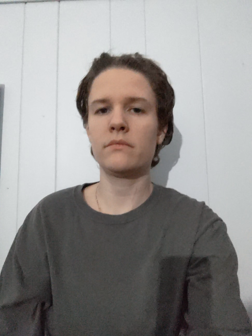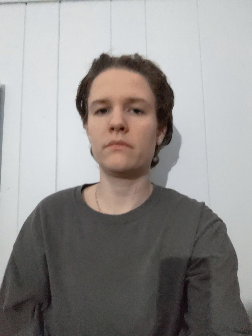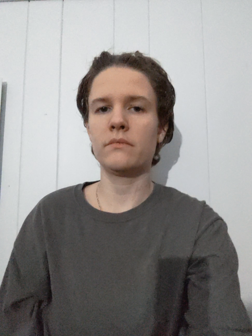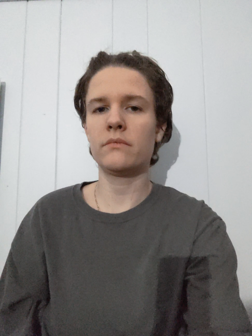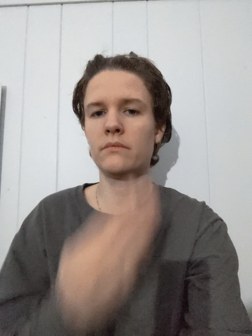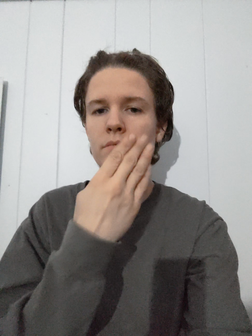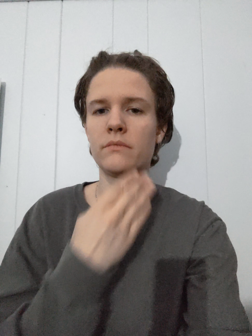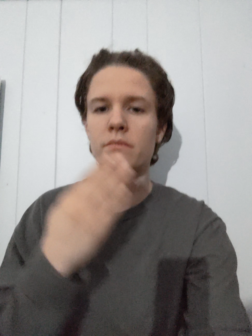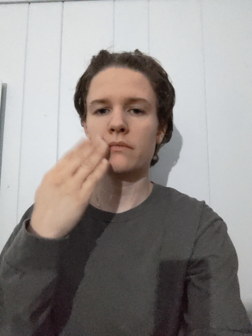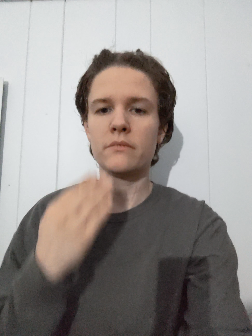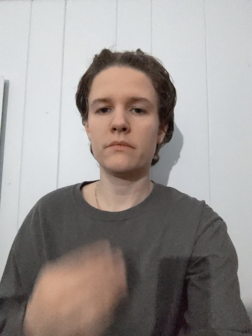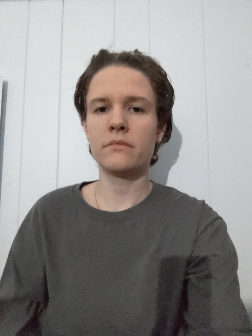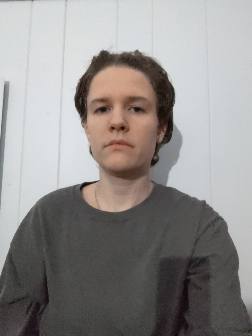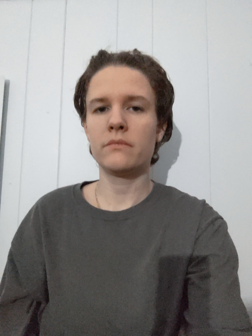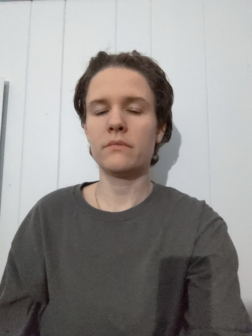napkin